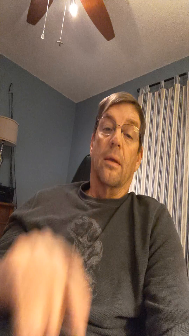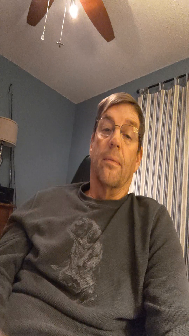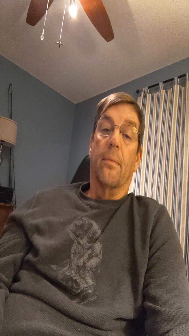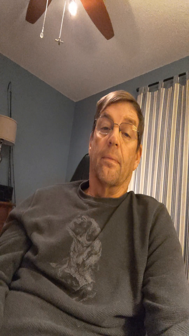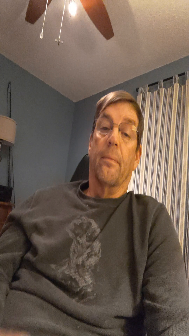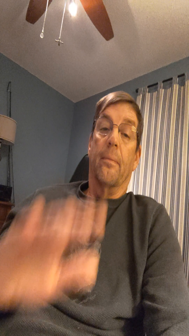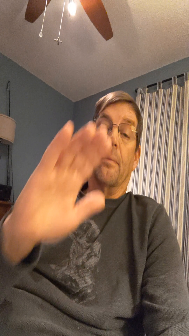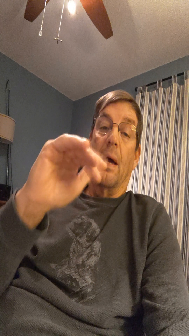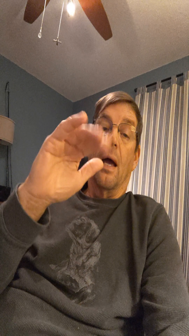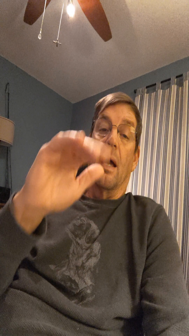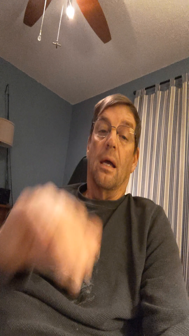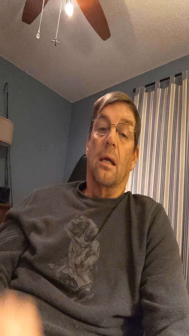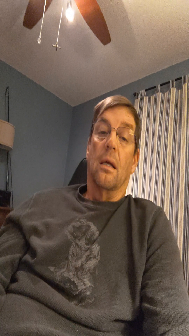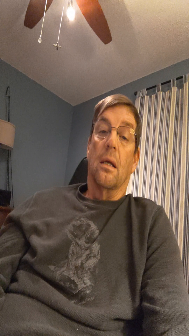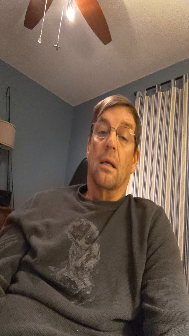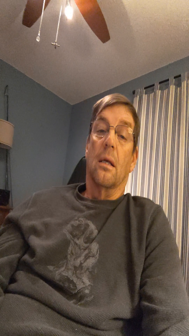bye